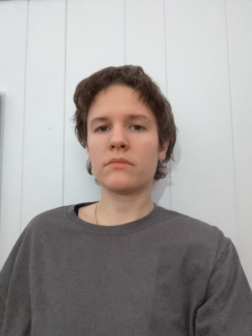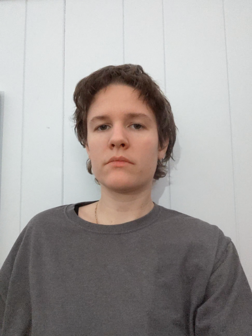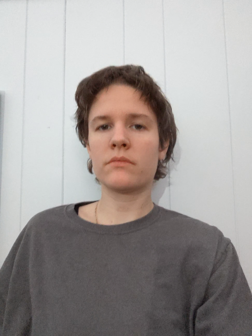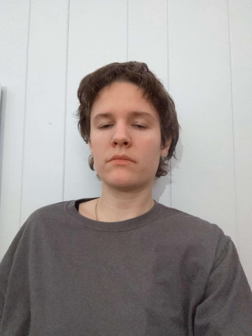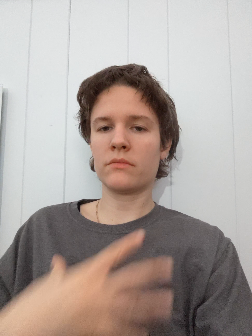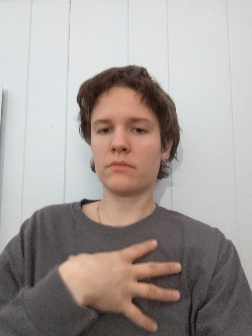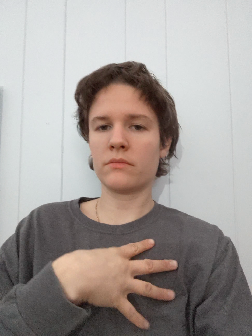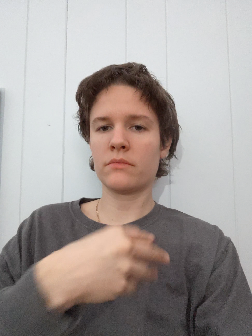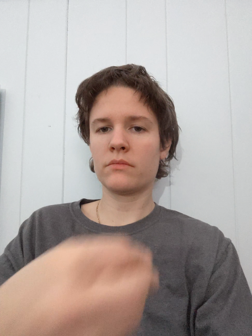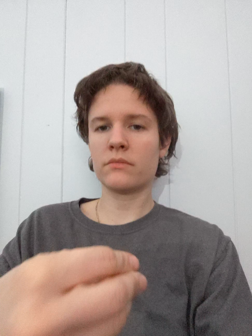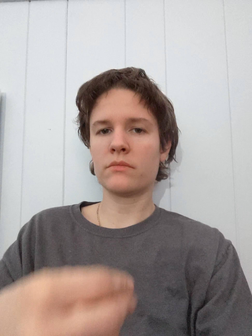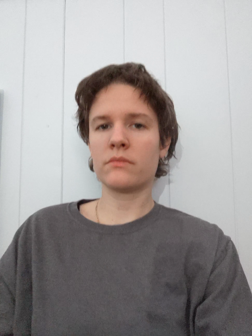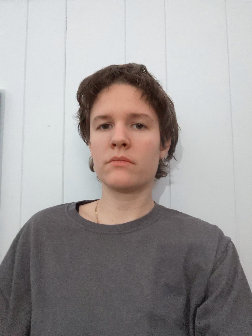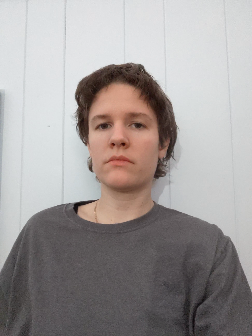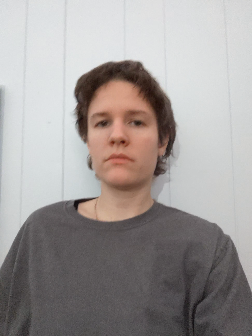white